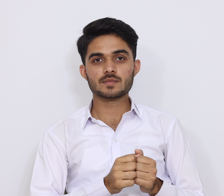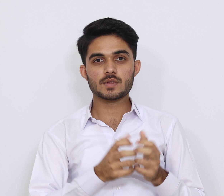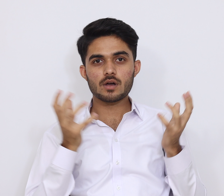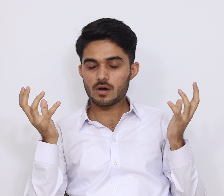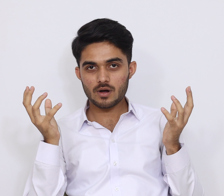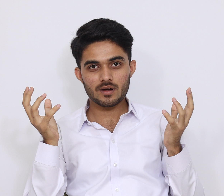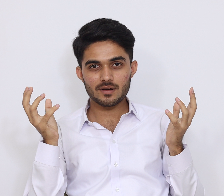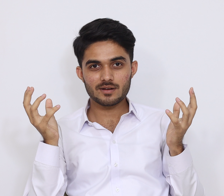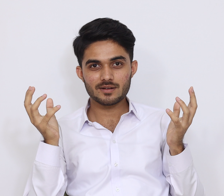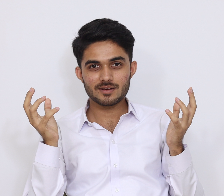surprise